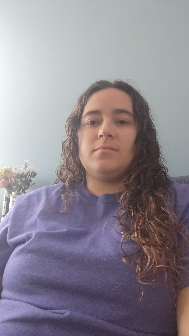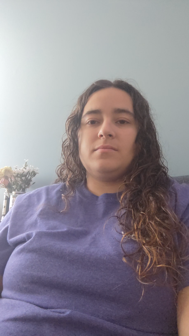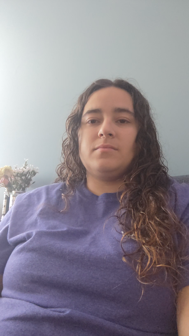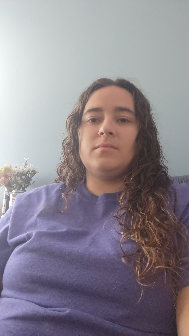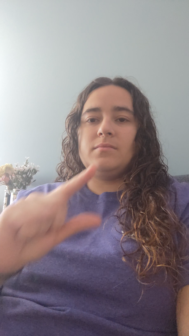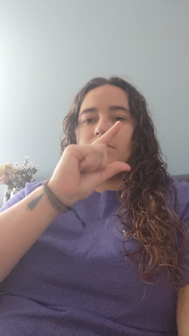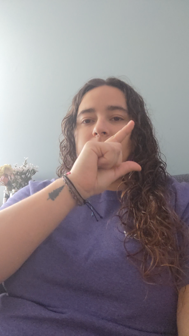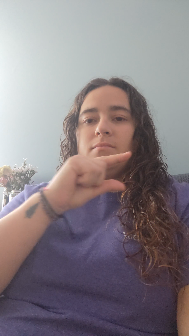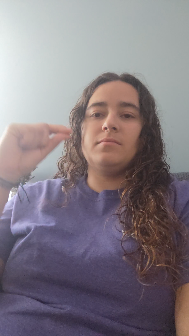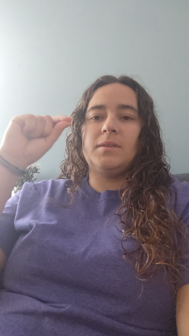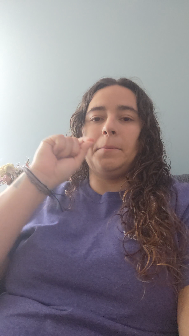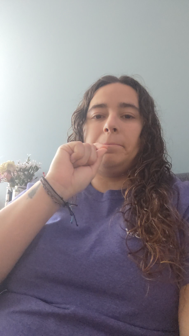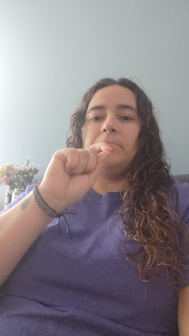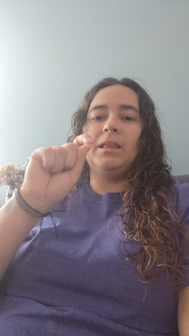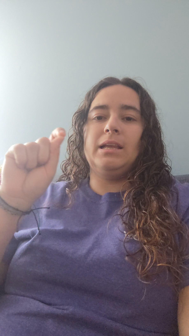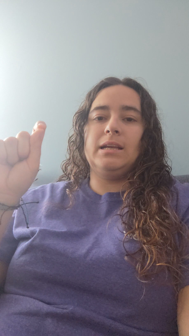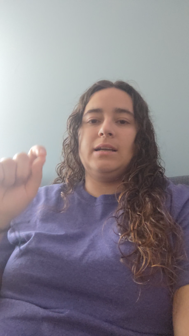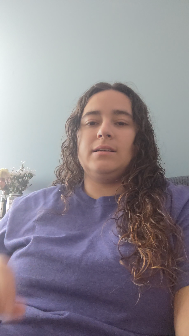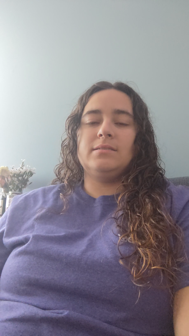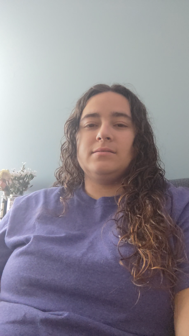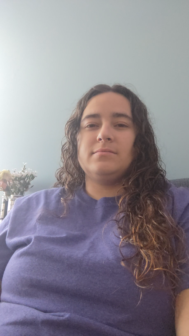peas